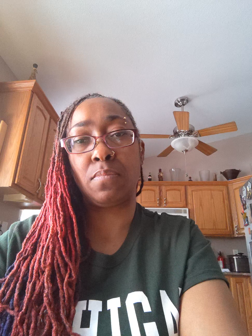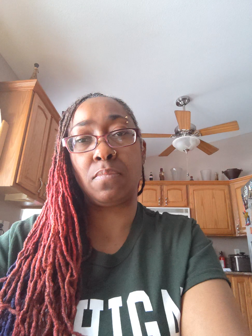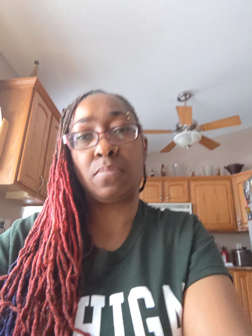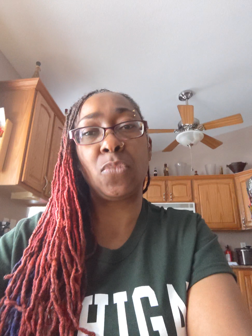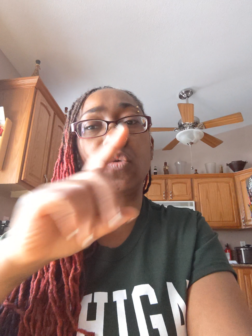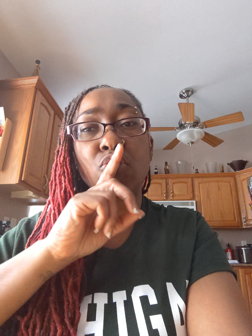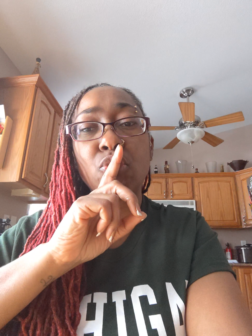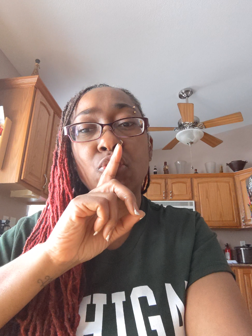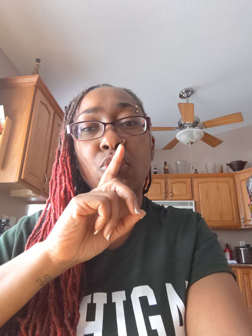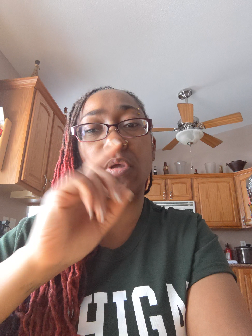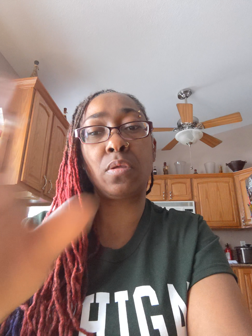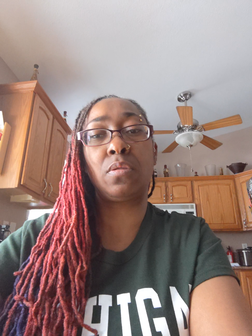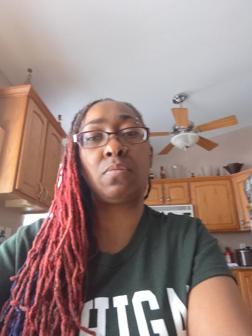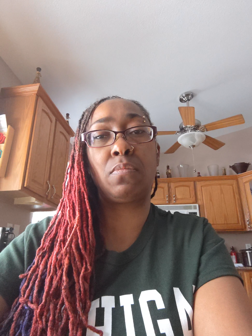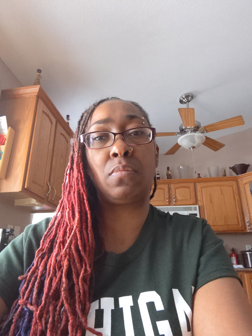shhh